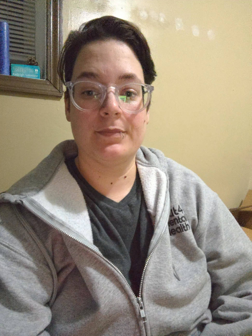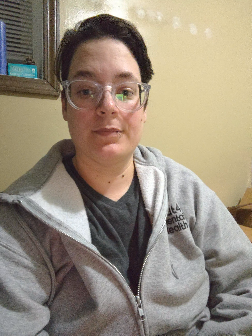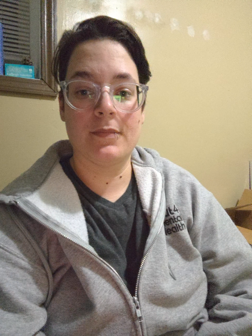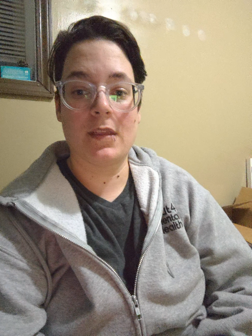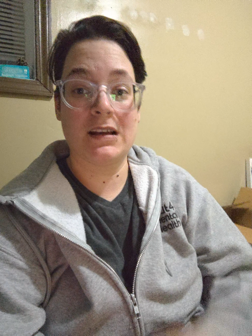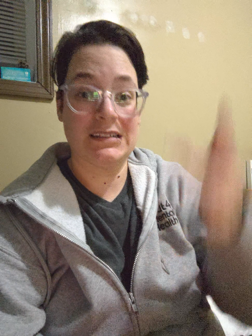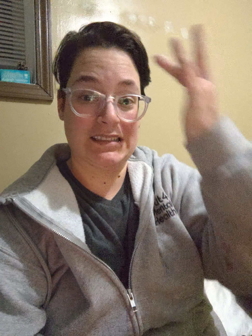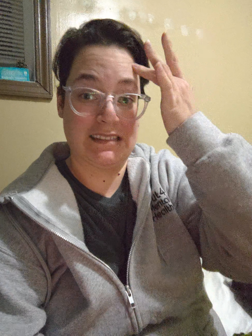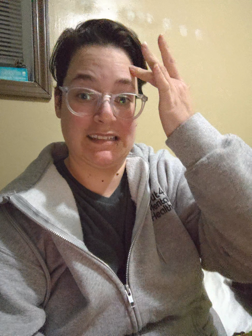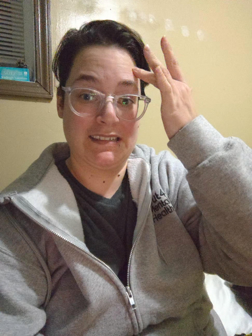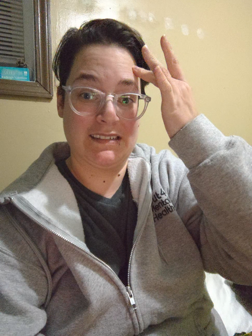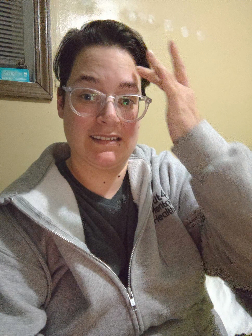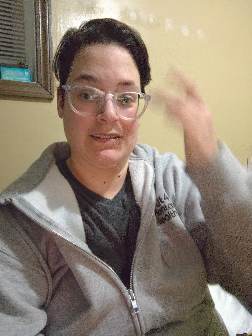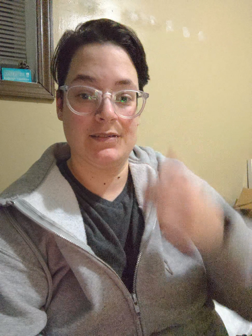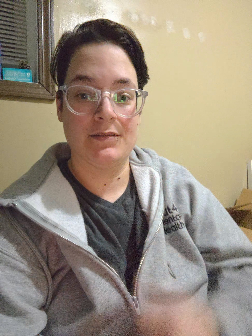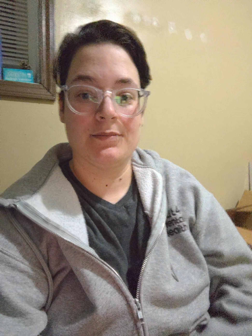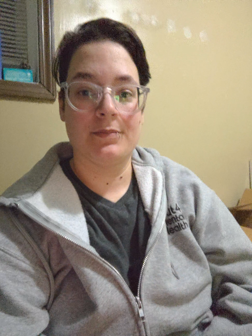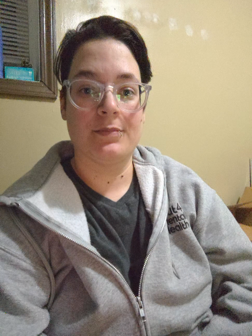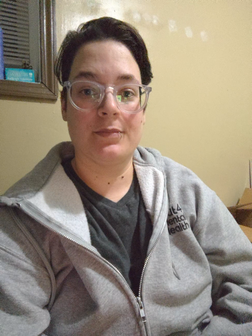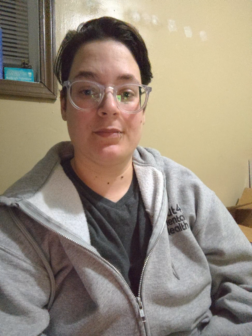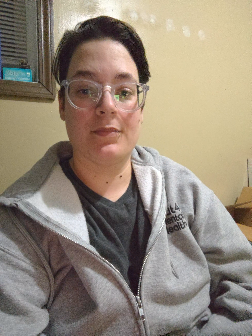sick